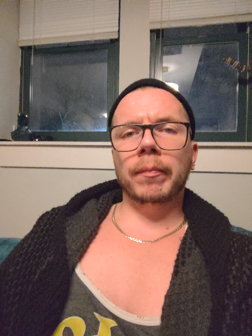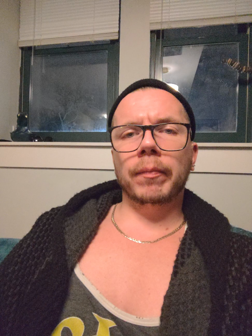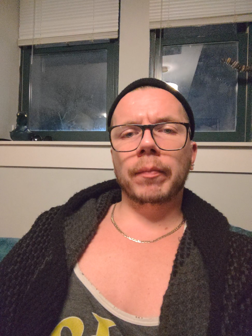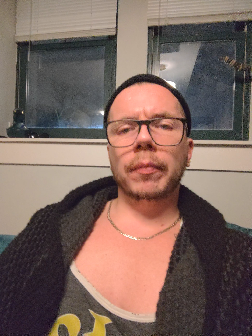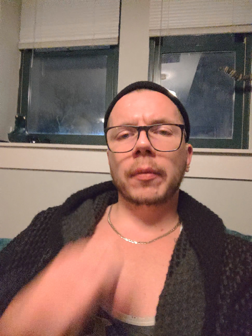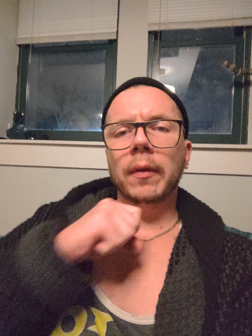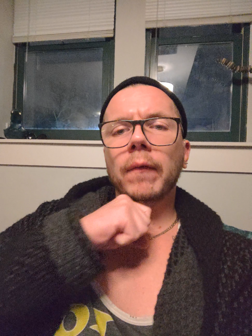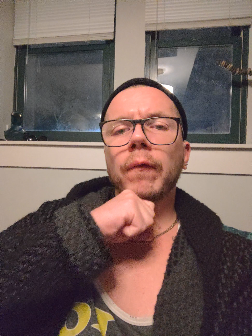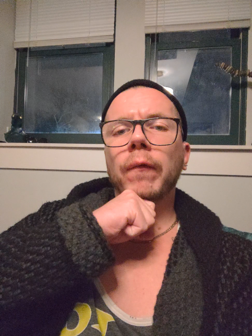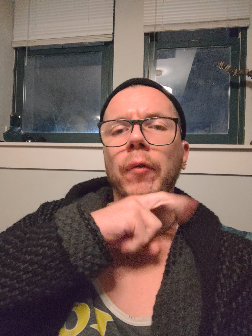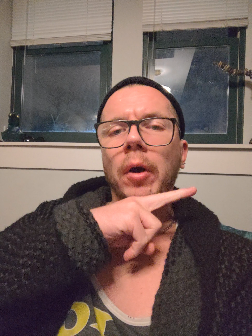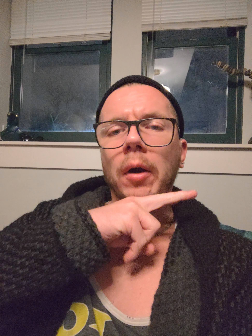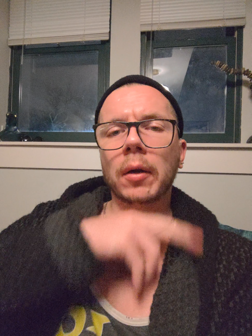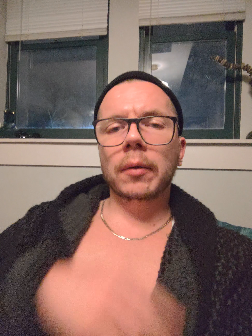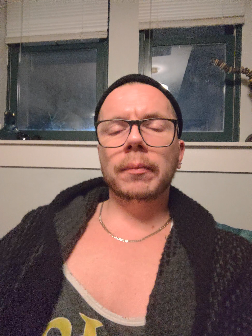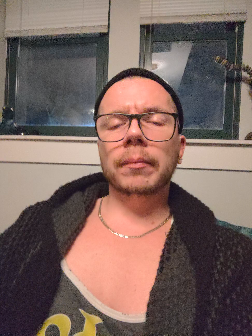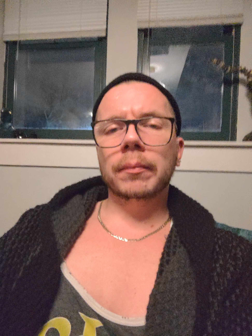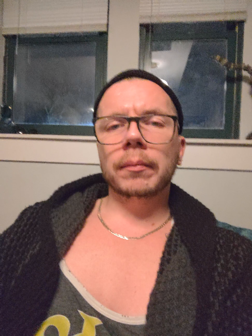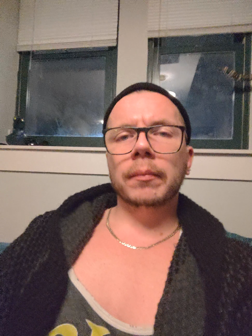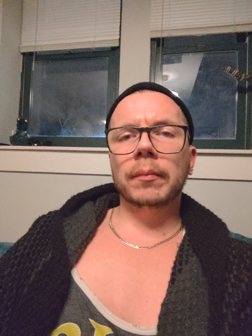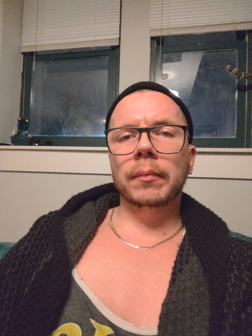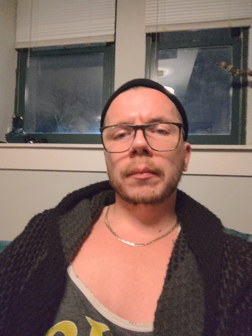frog